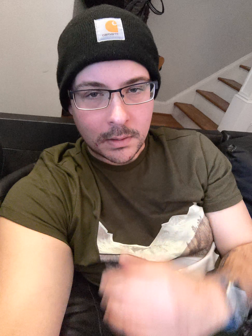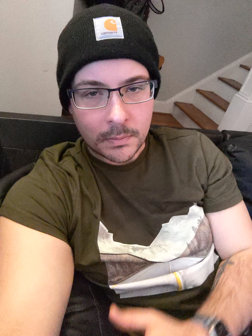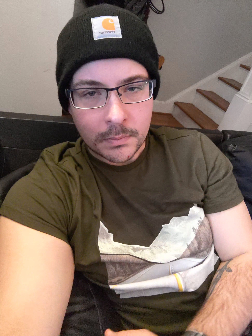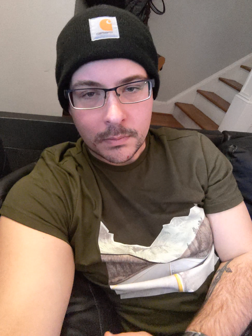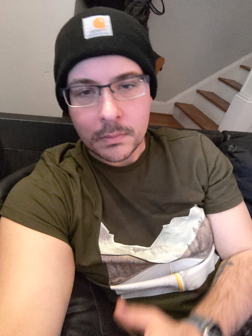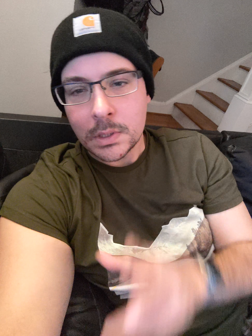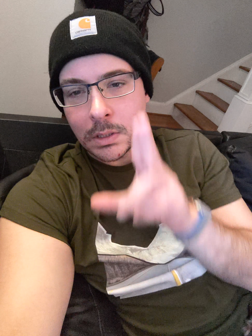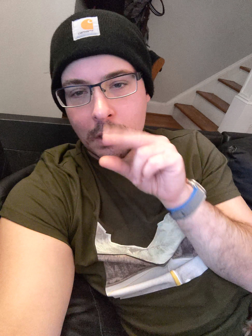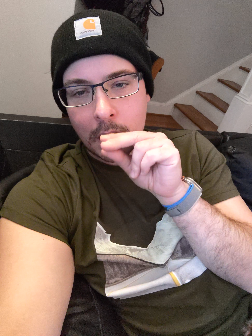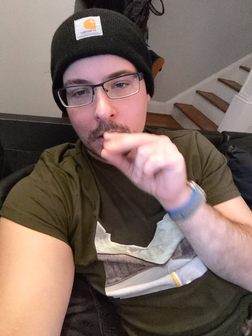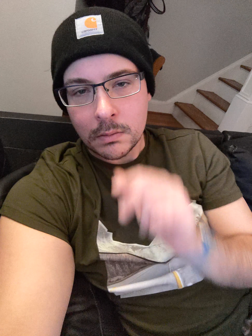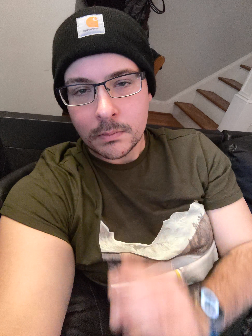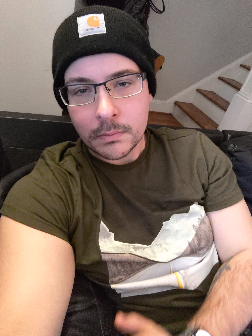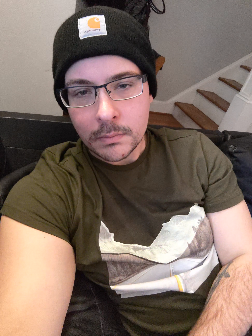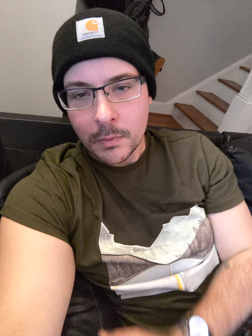duck